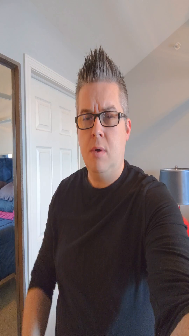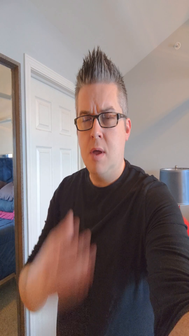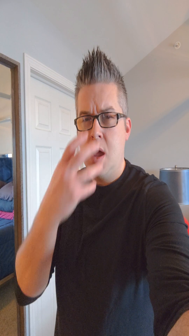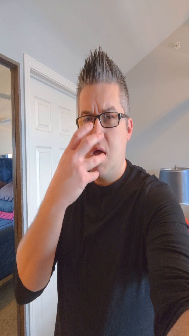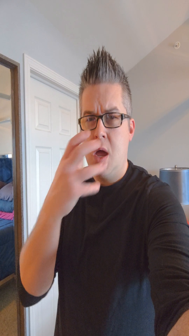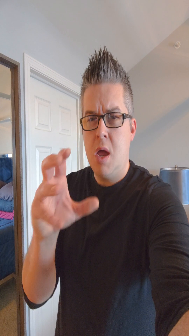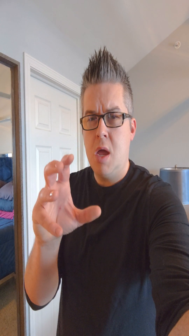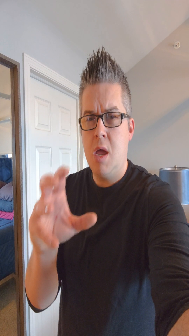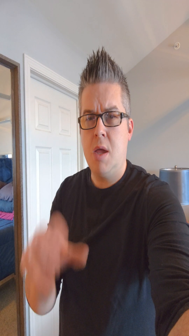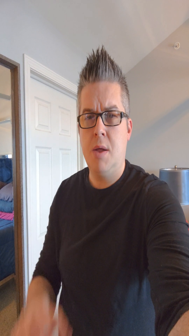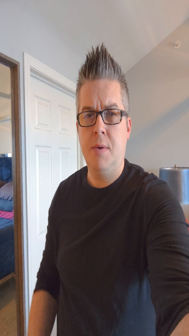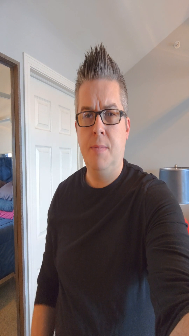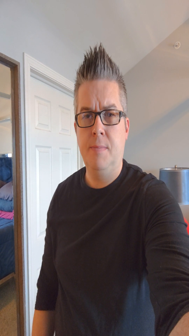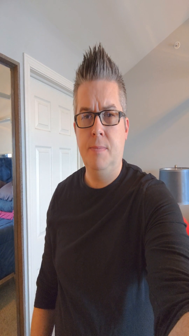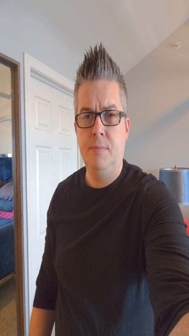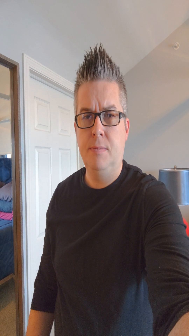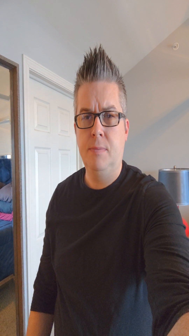hot